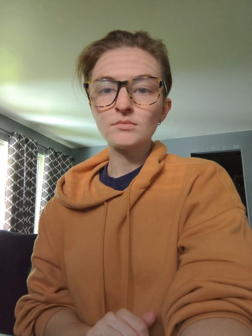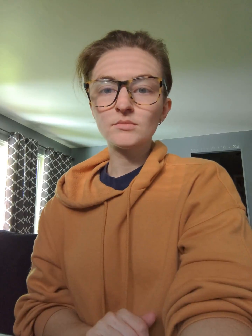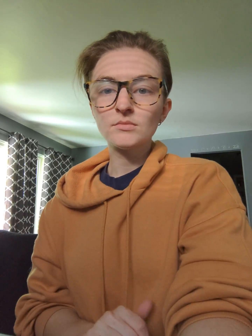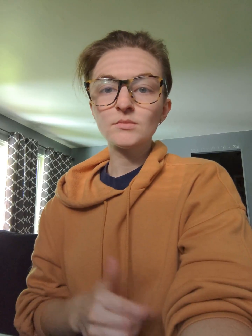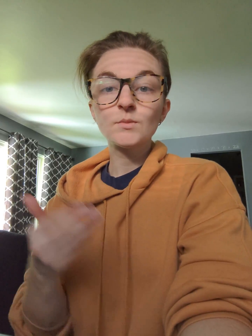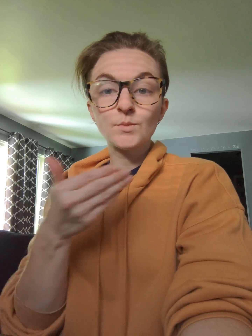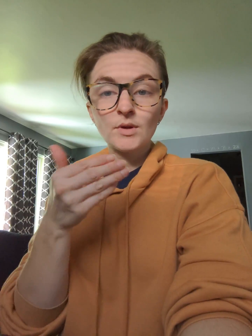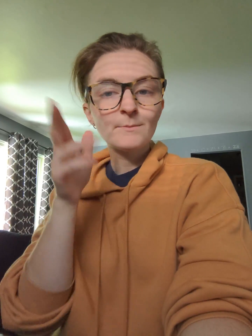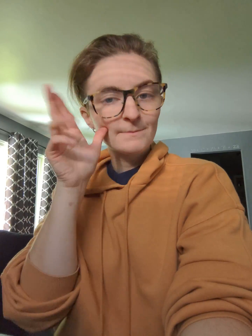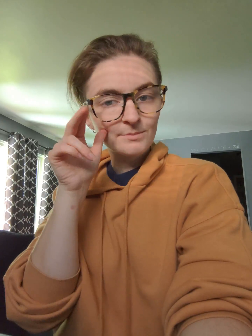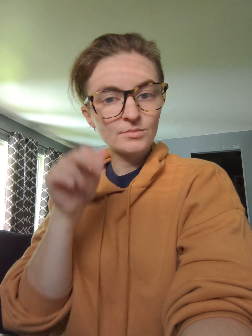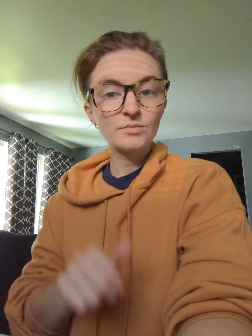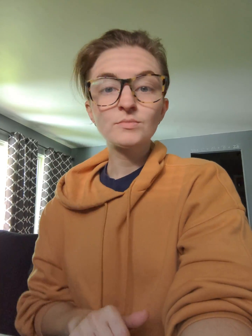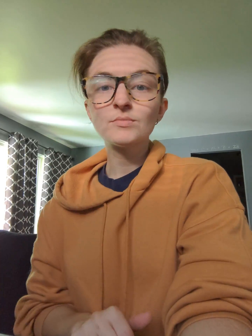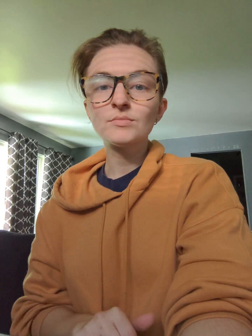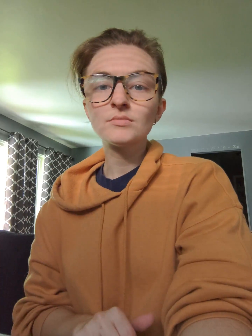pony